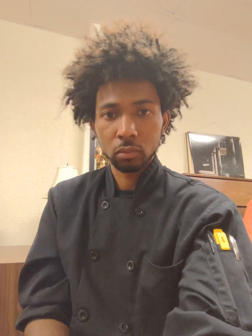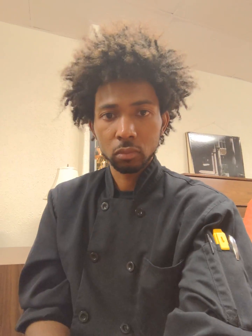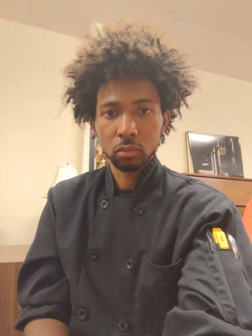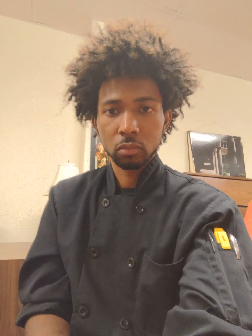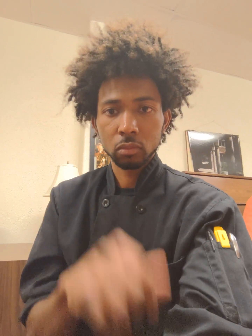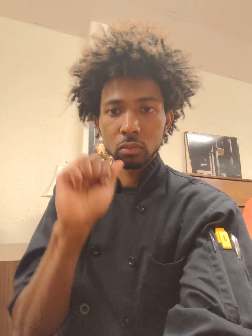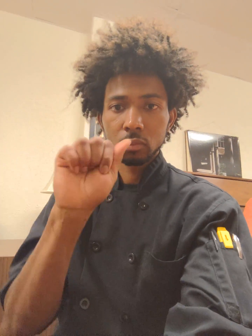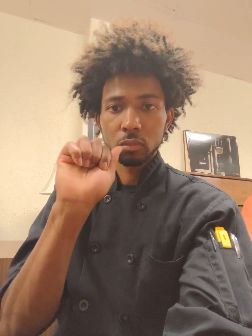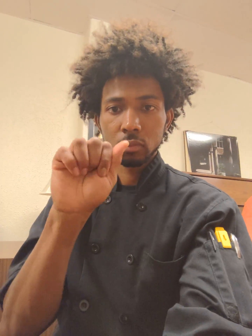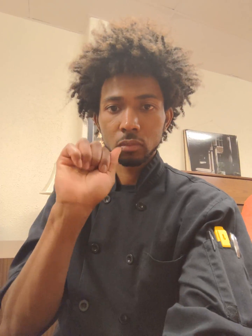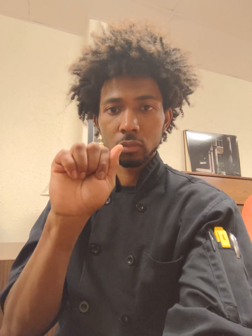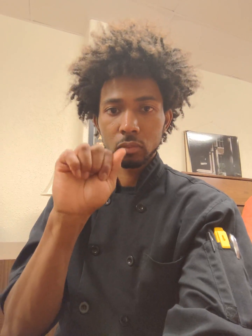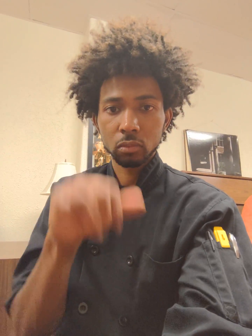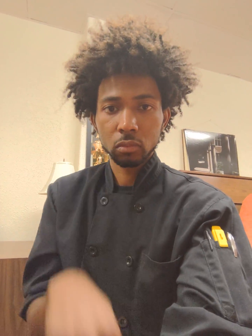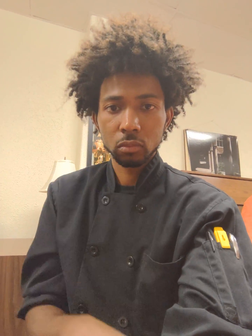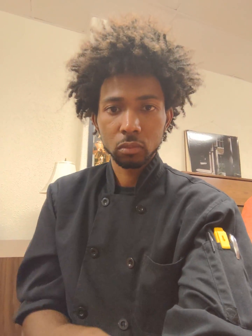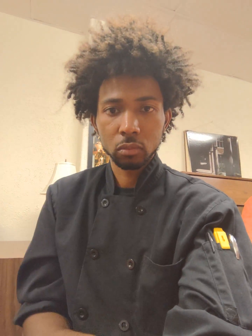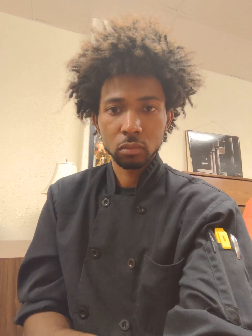knock